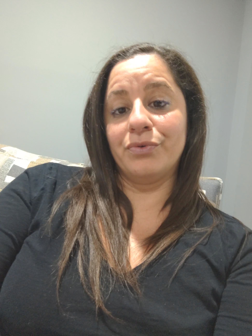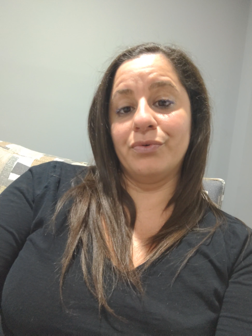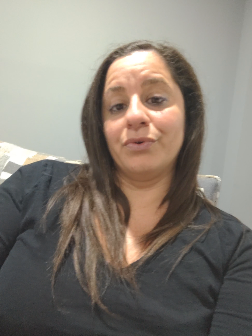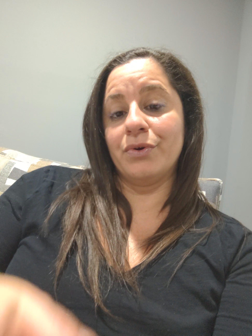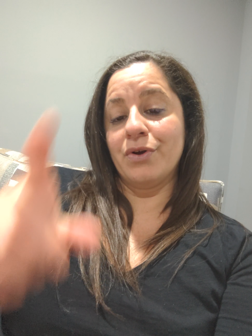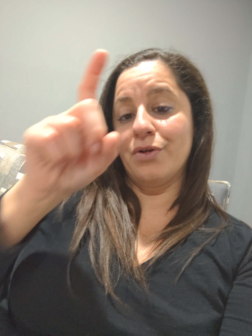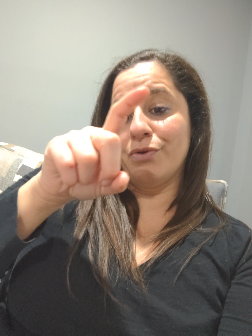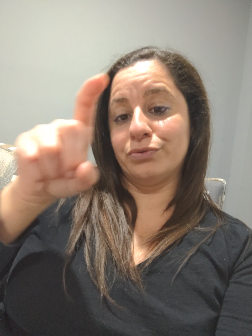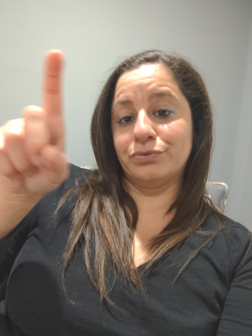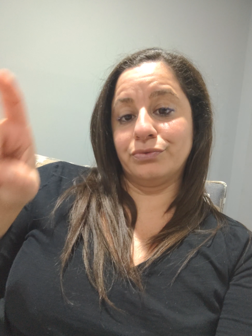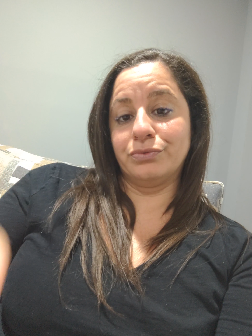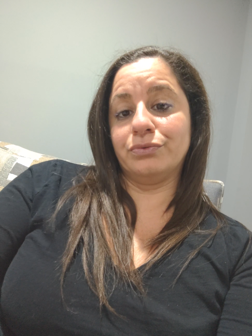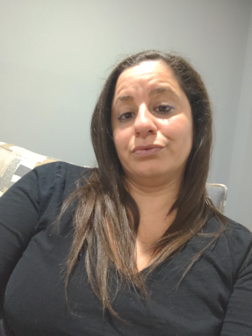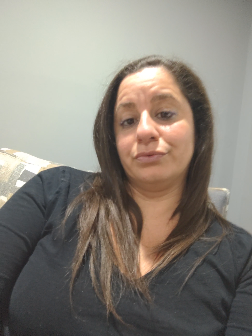closet